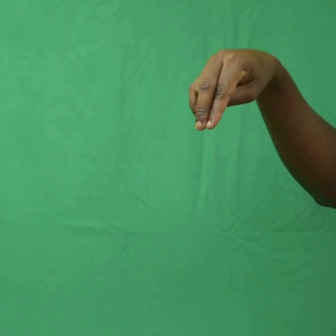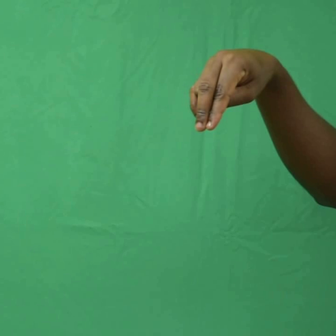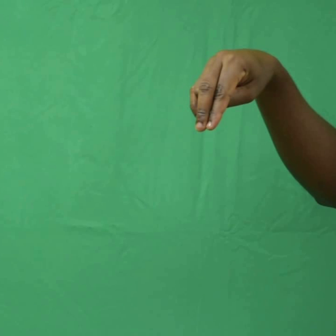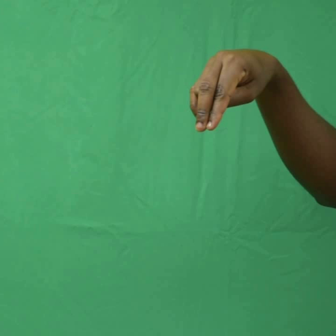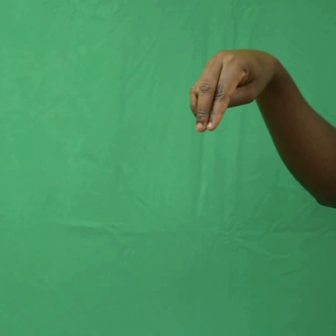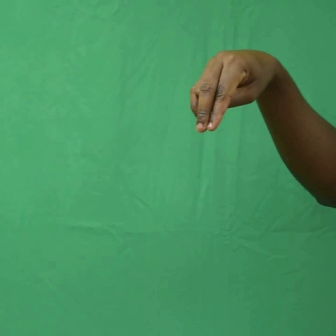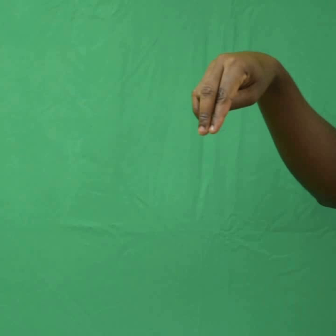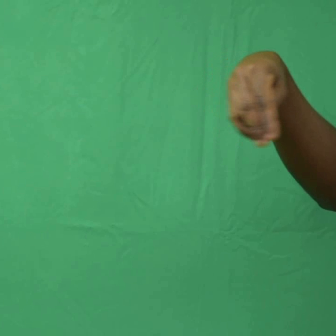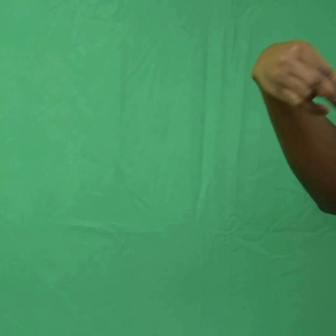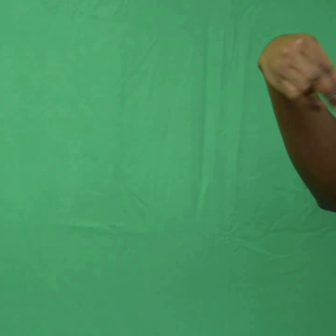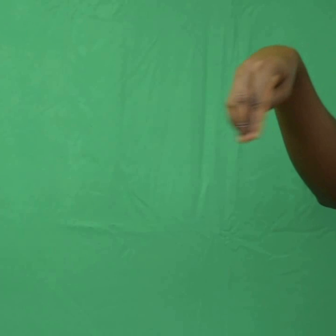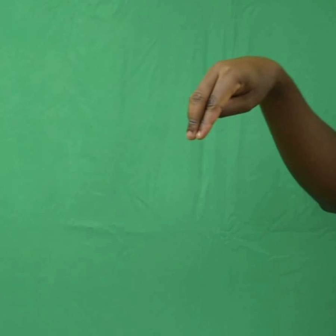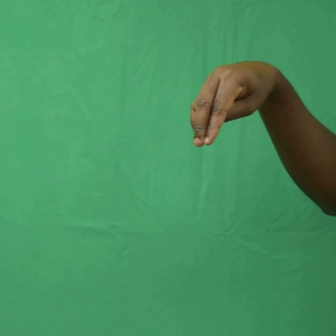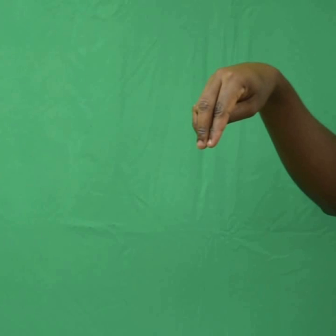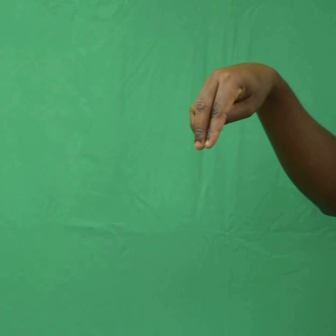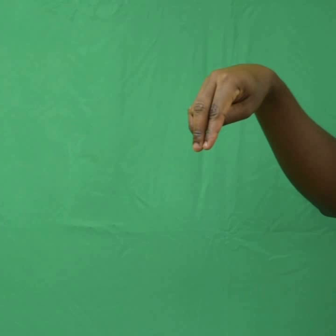Ñ